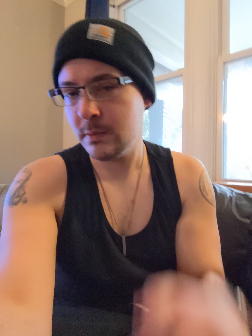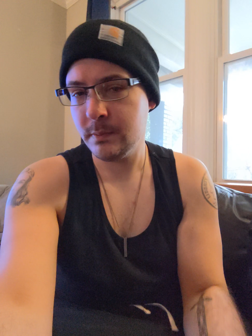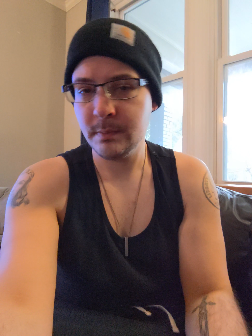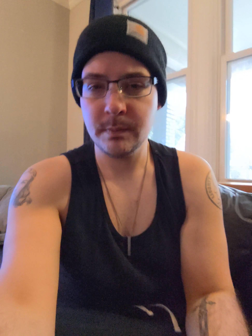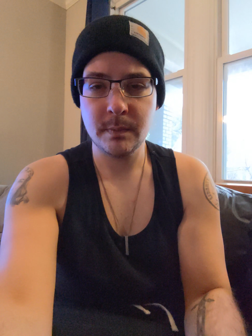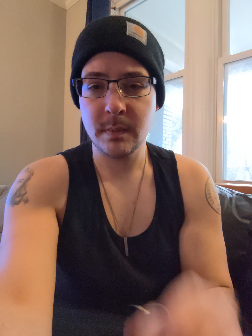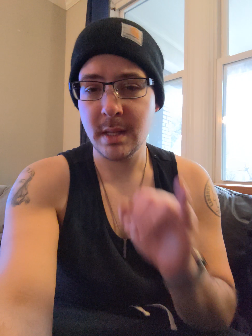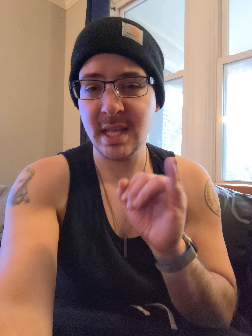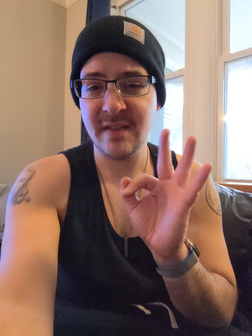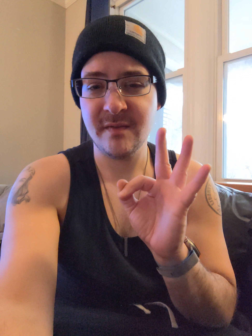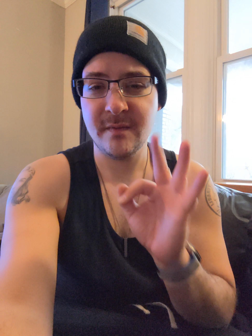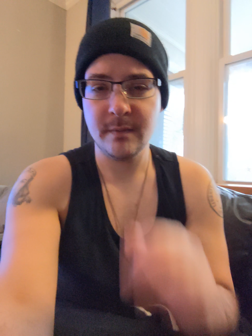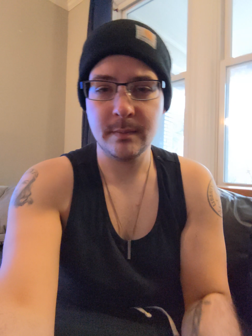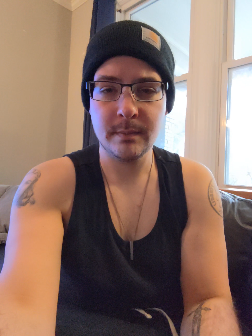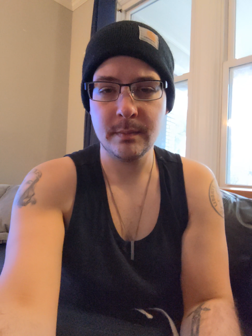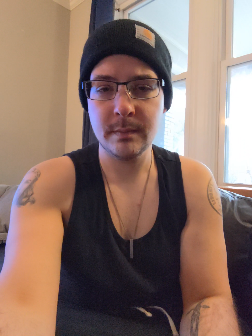if